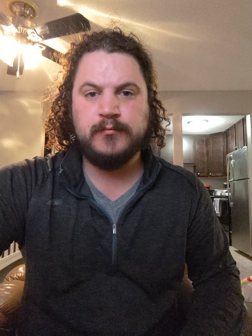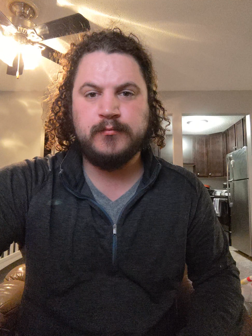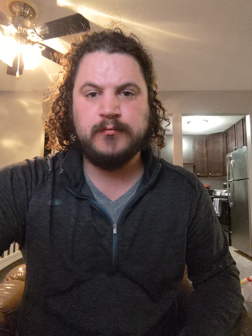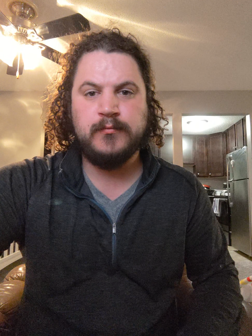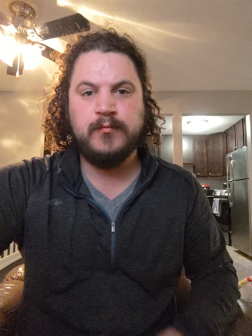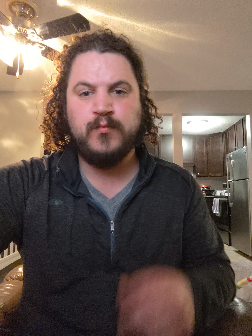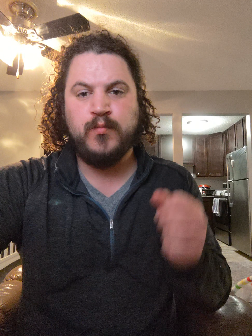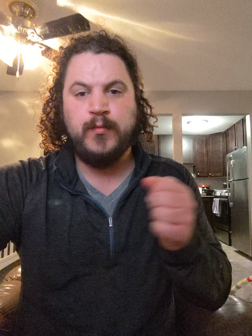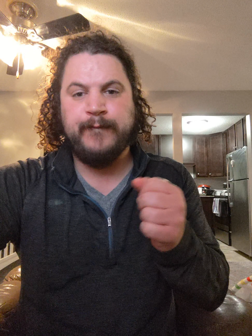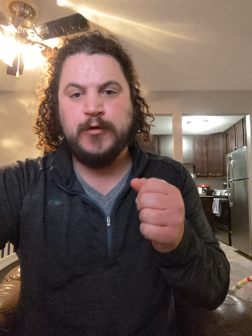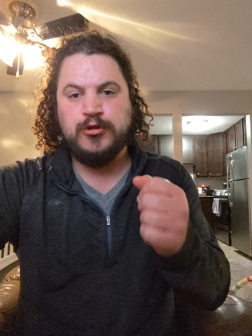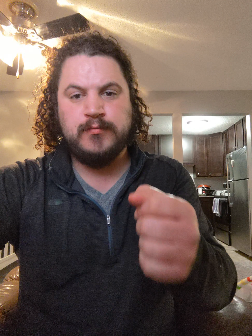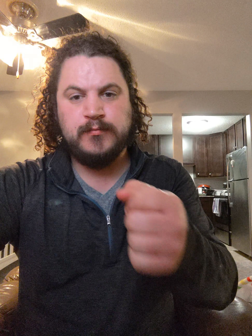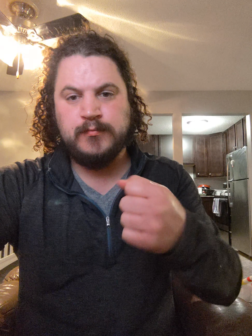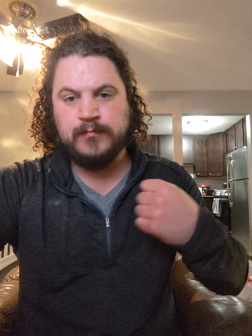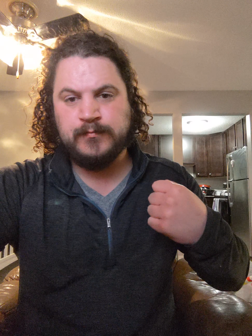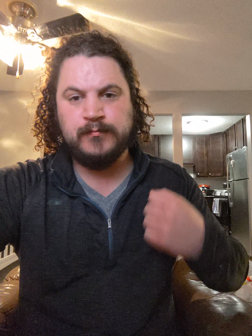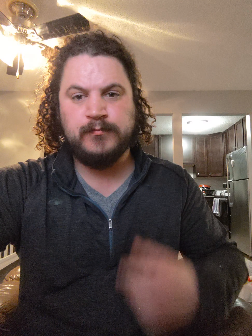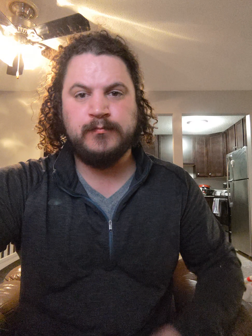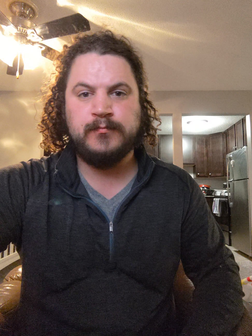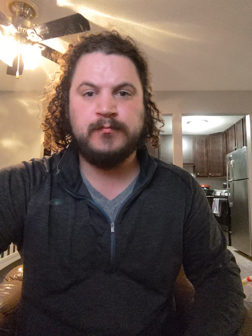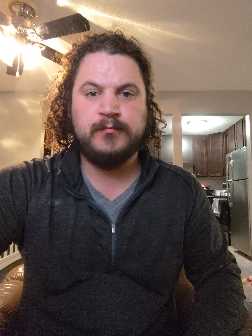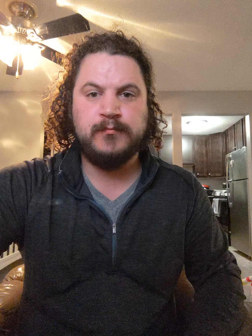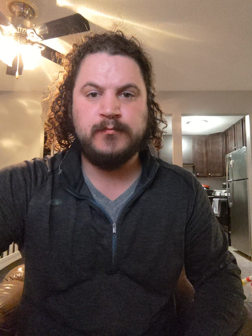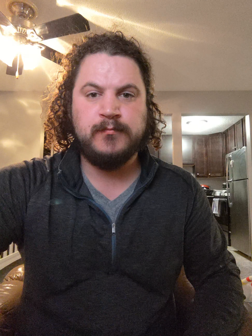refrigerator